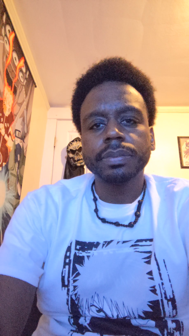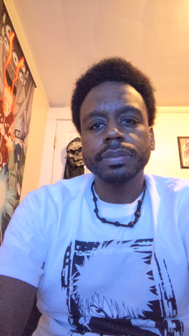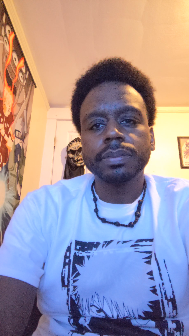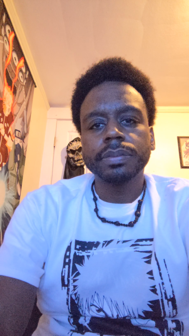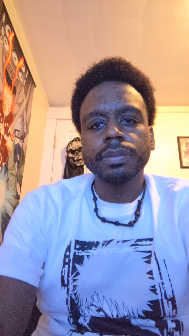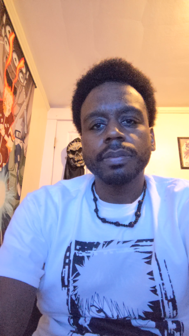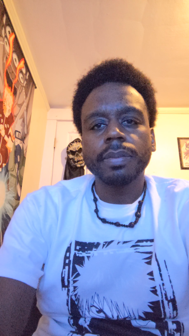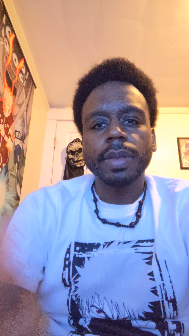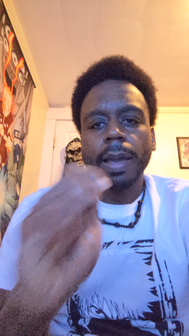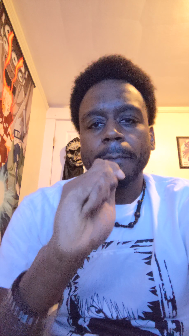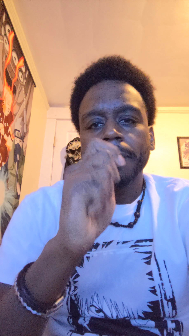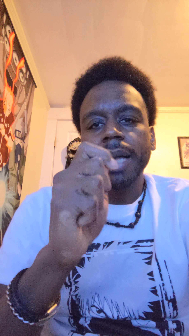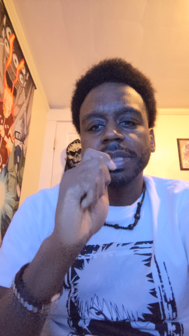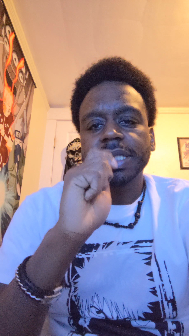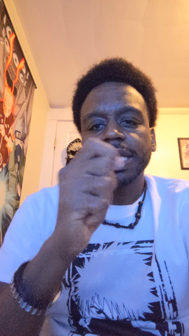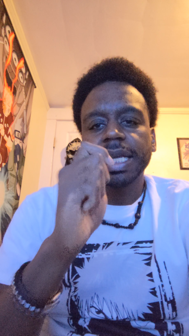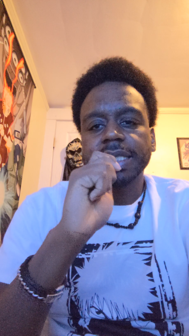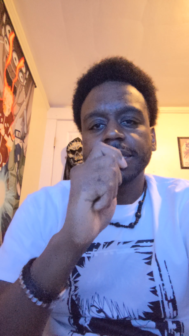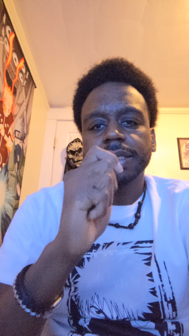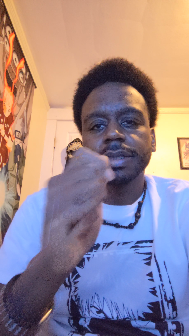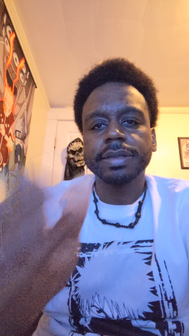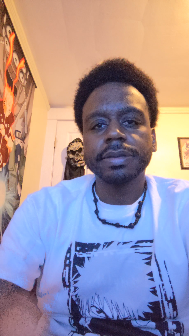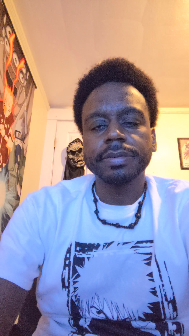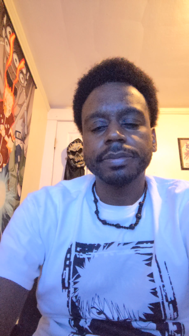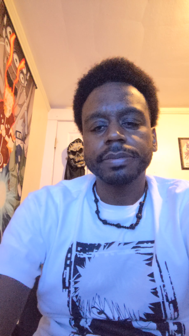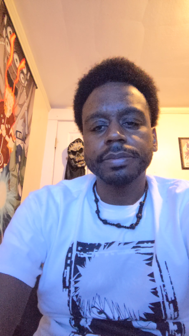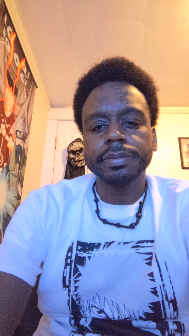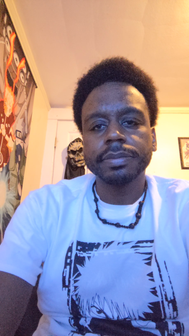popsicle